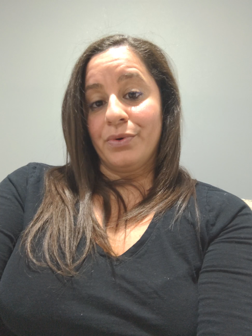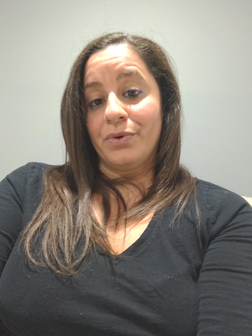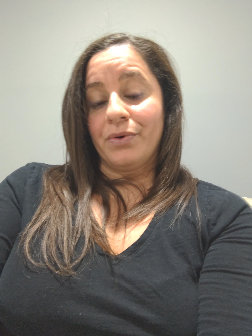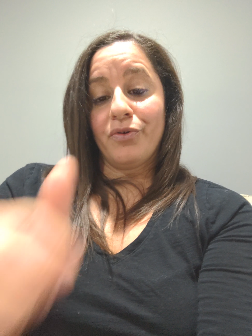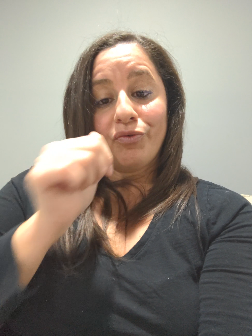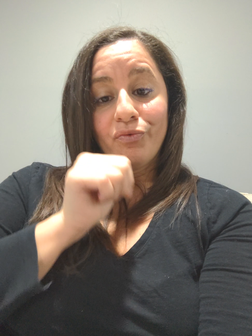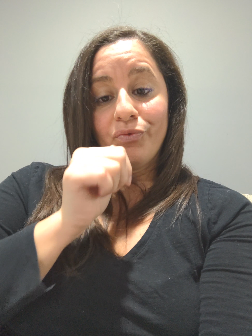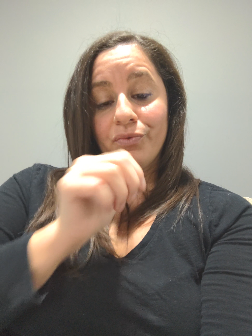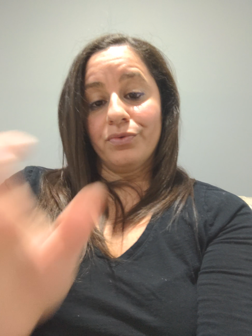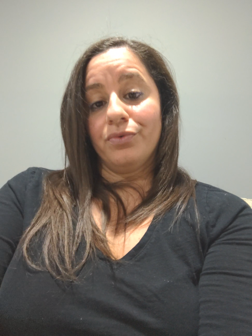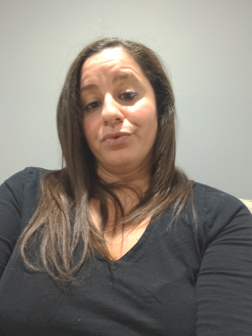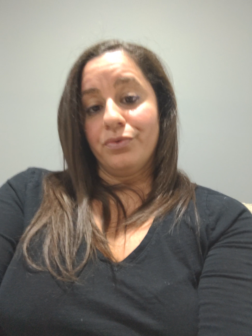girl